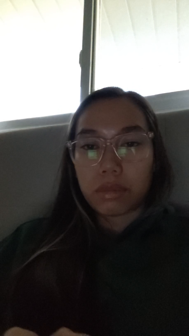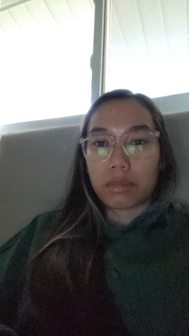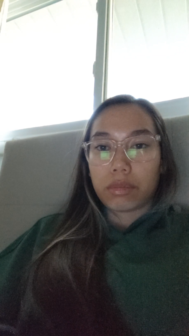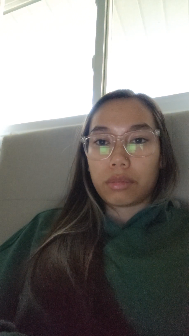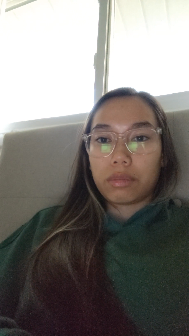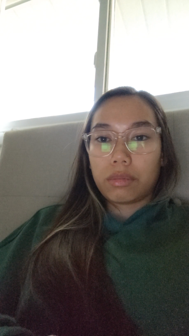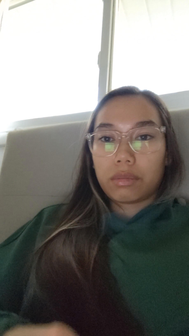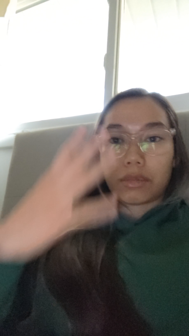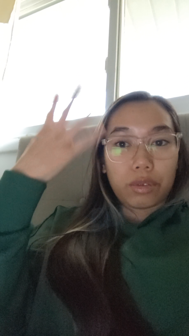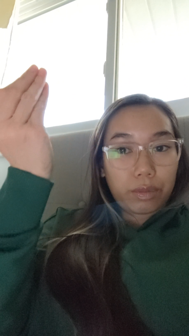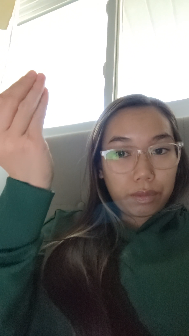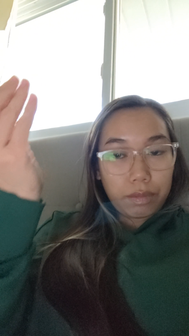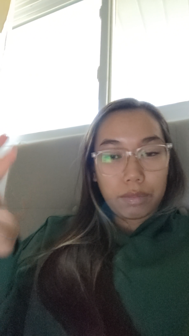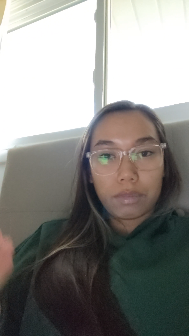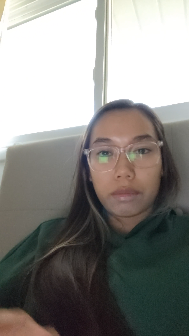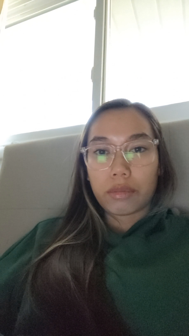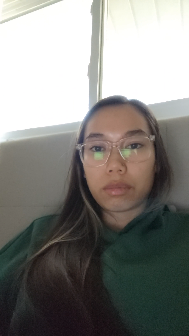going to